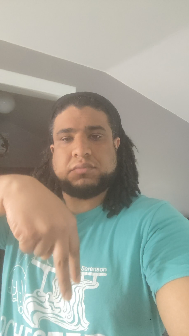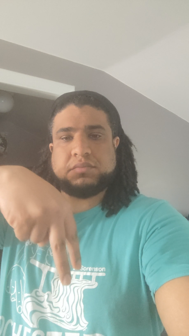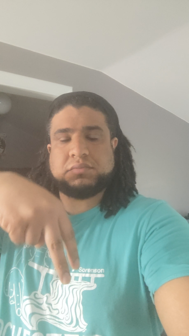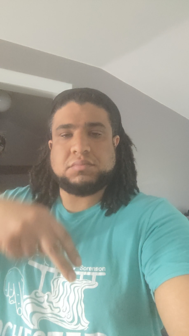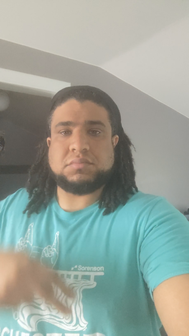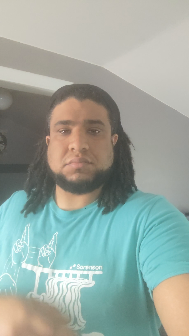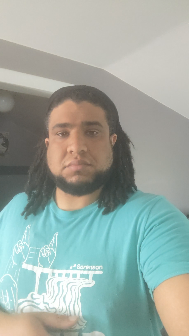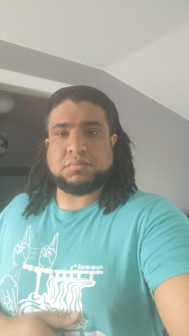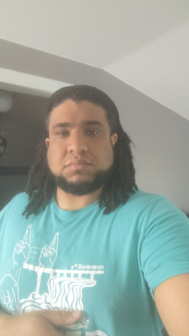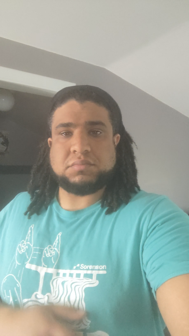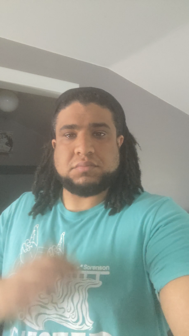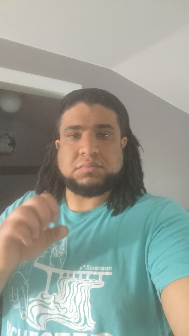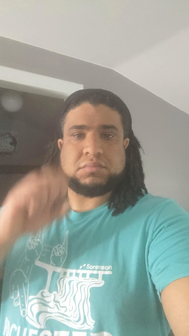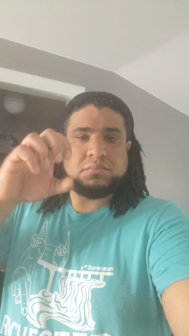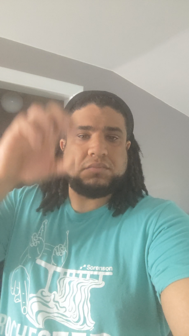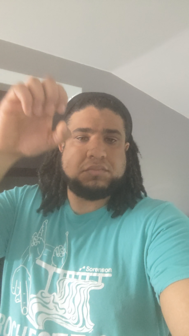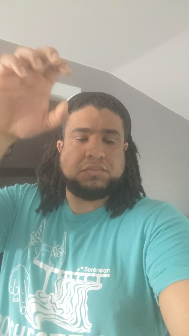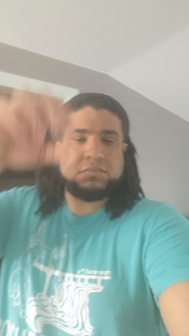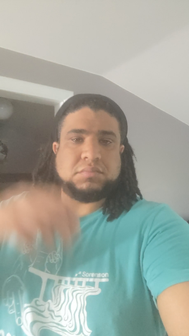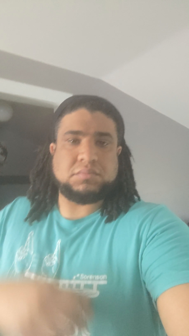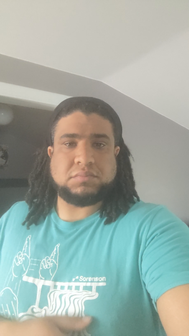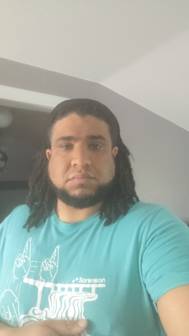climb